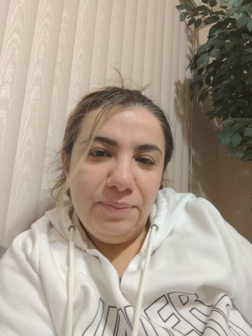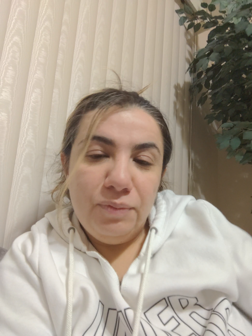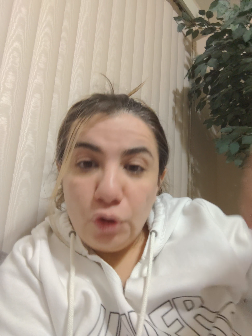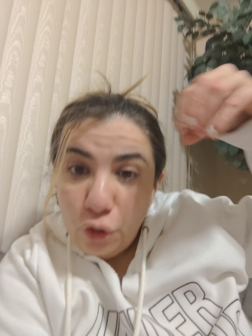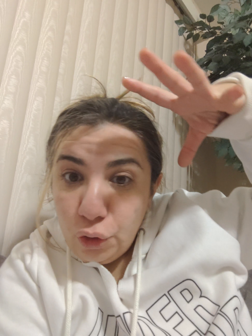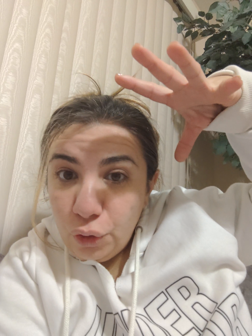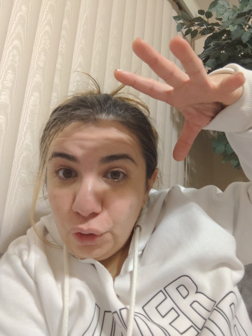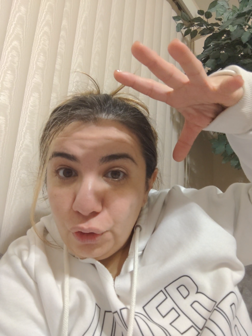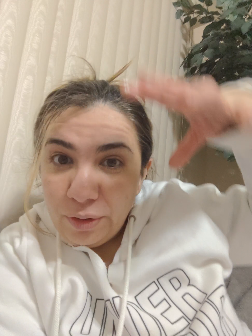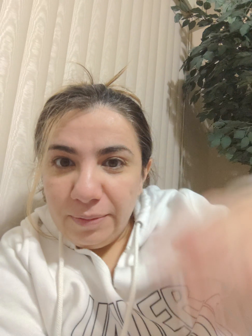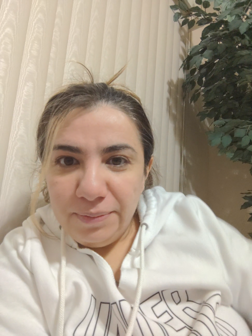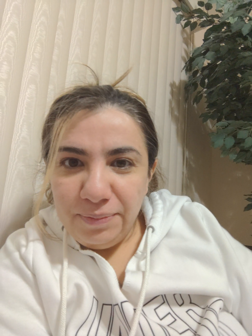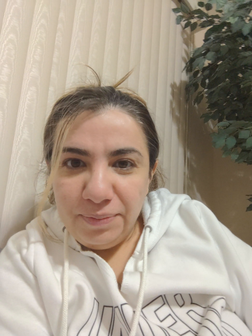lamp